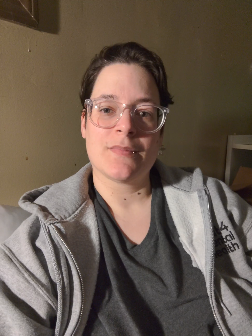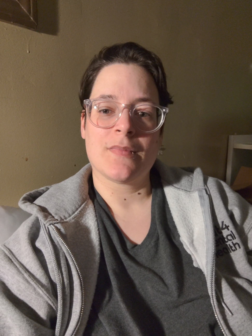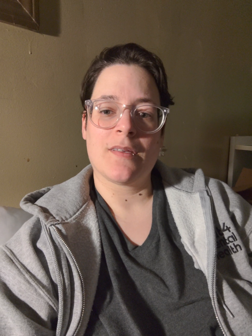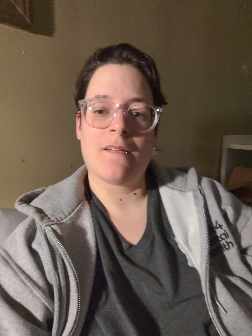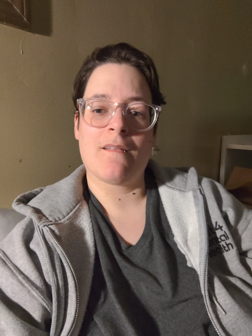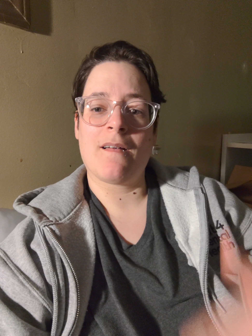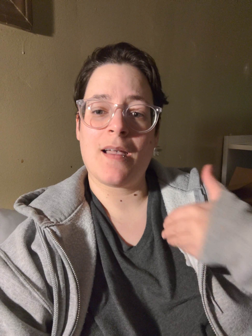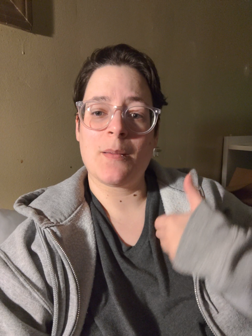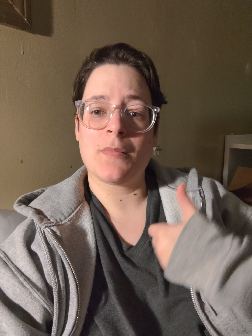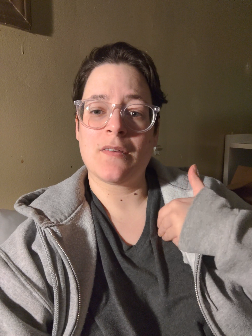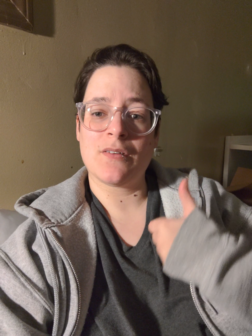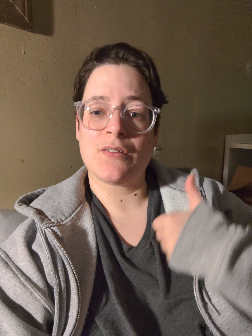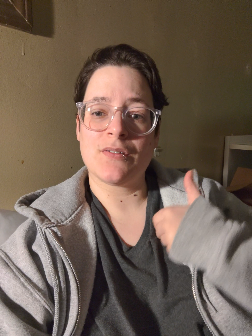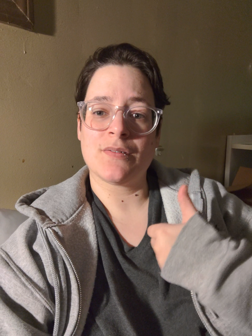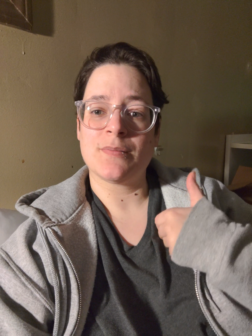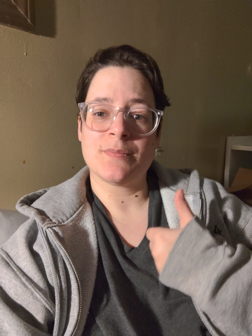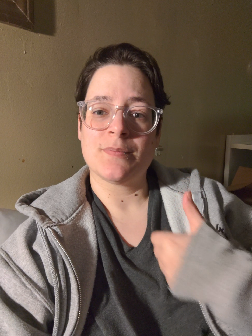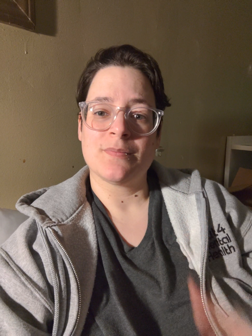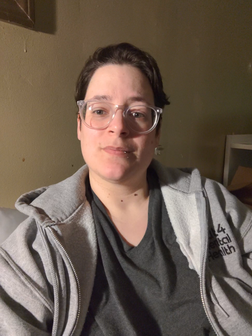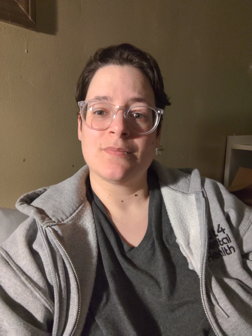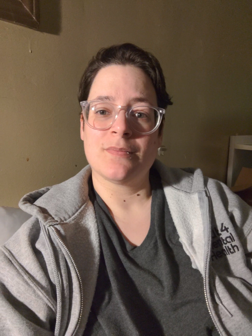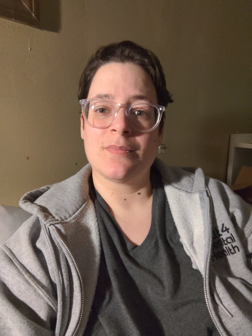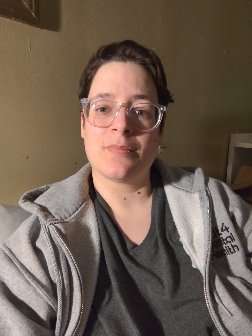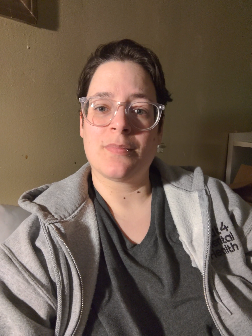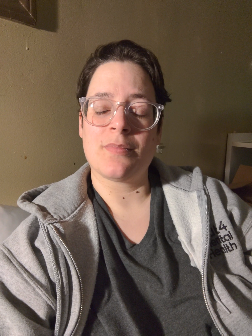animal